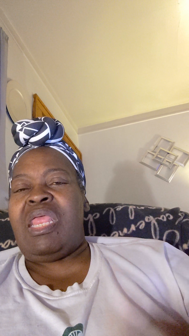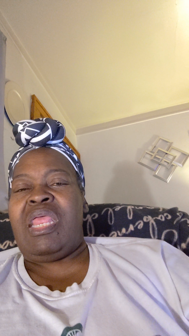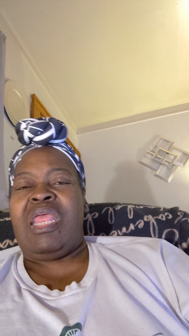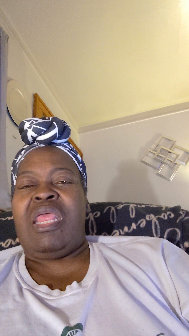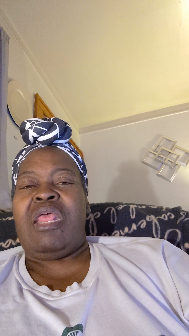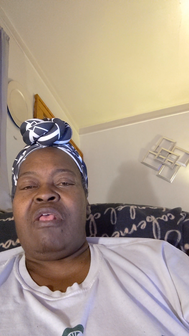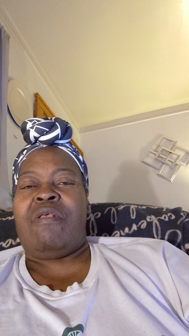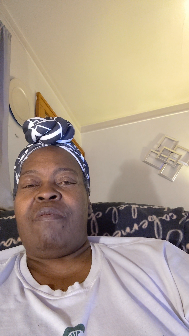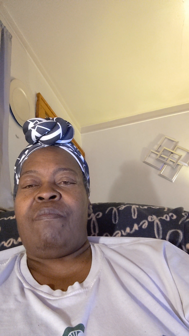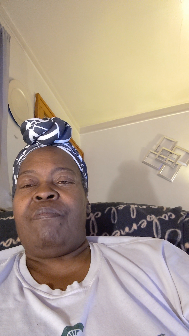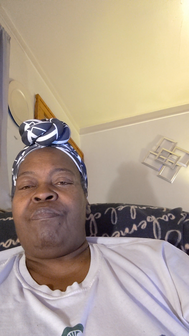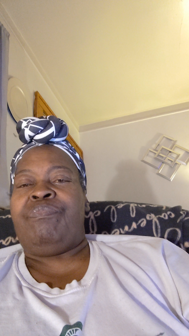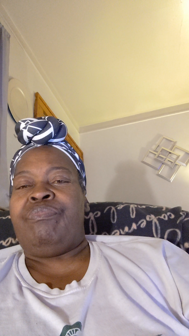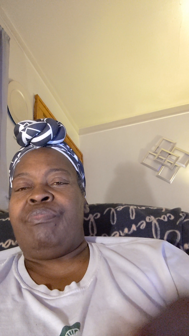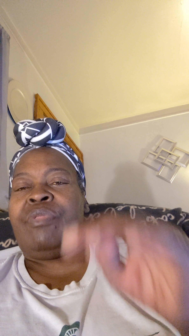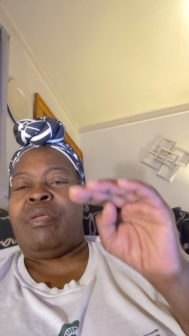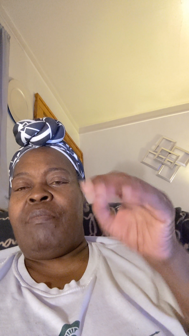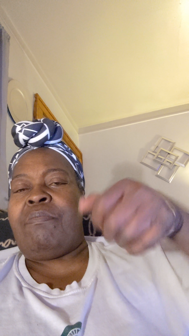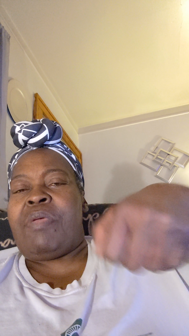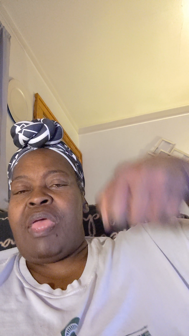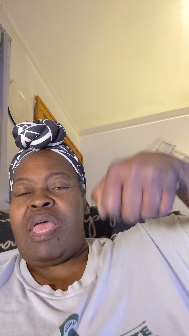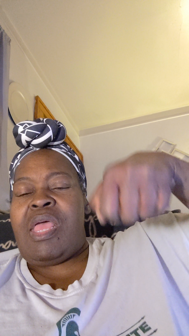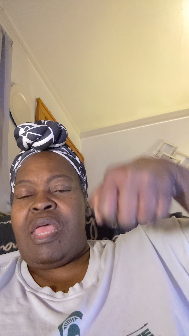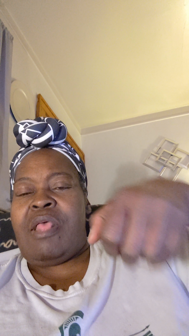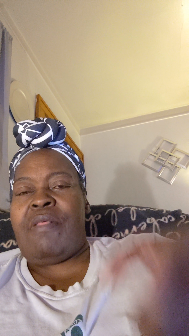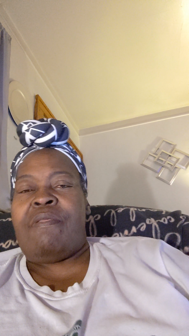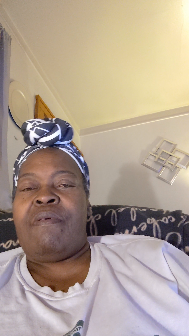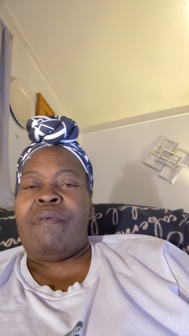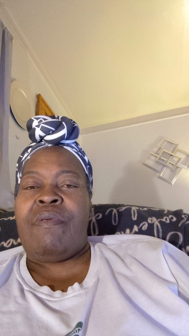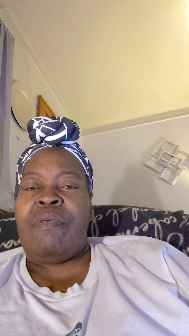bucket